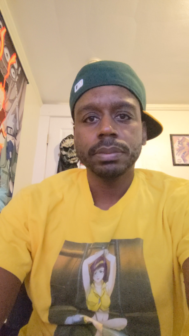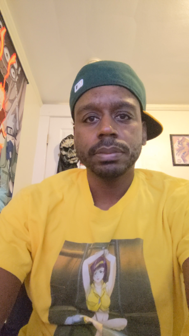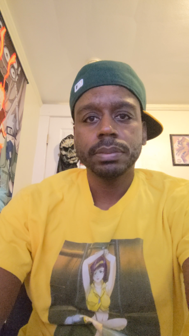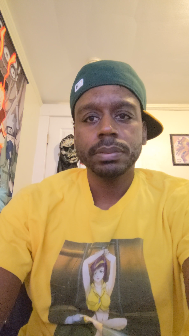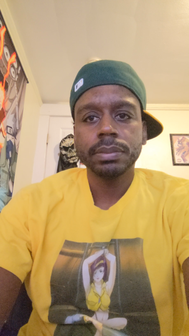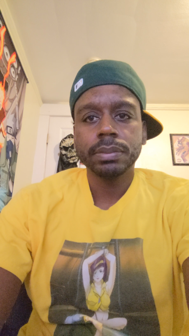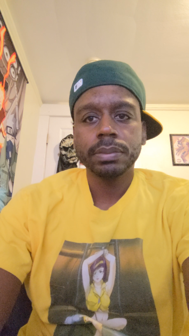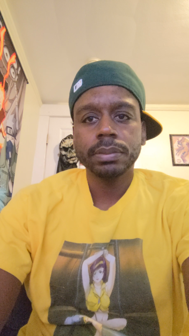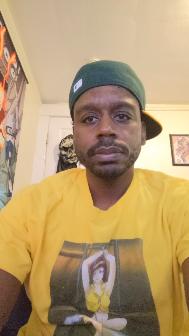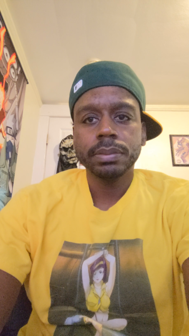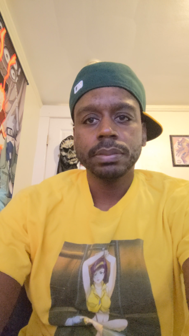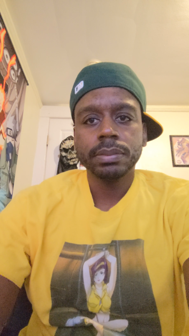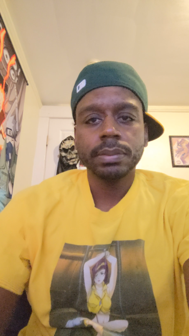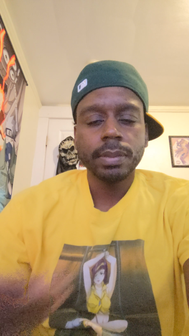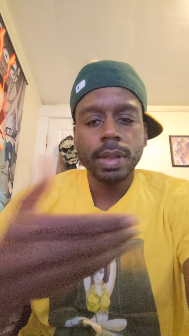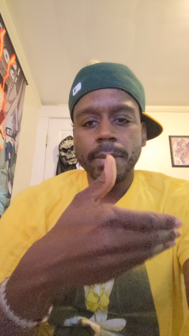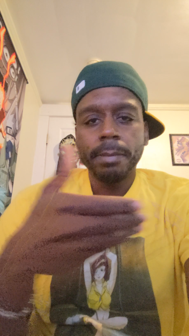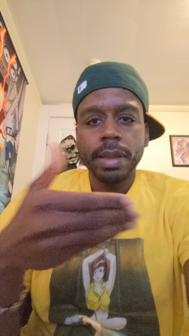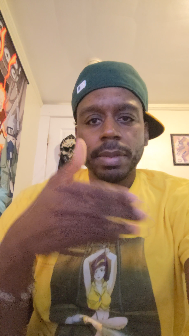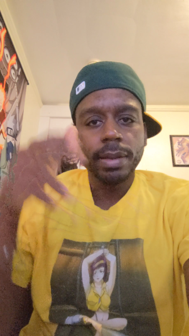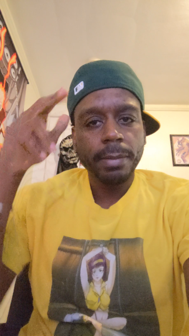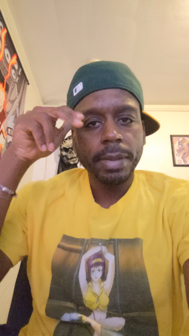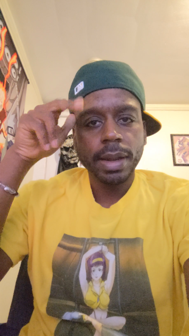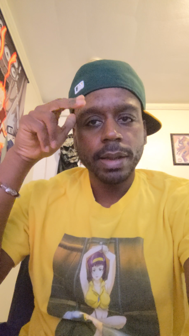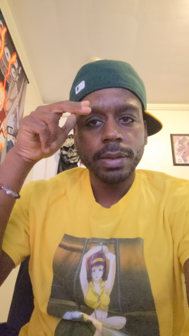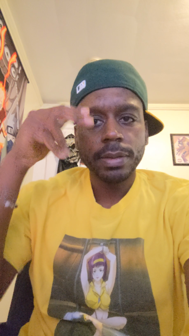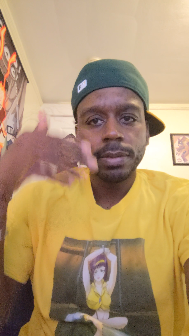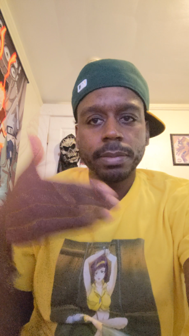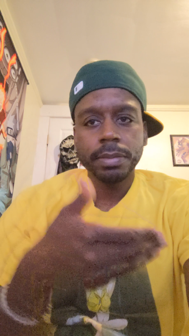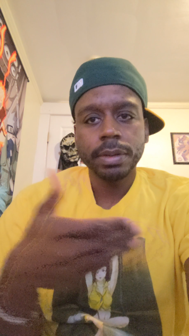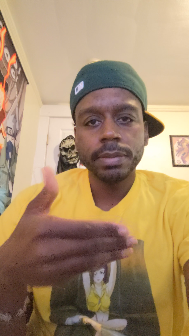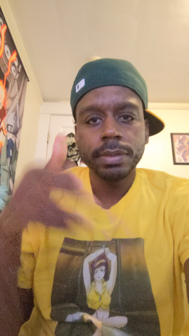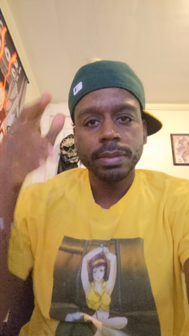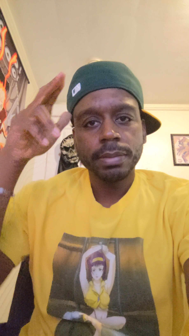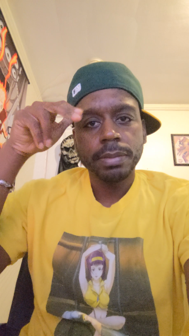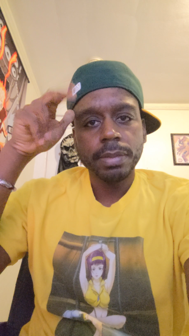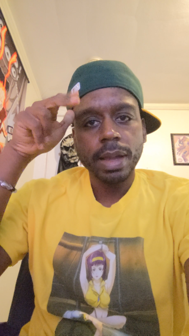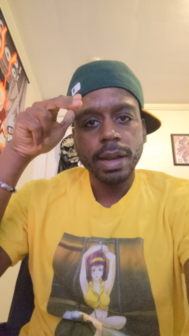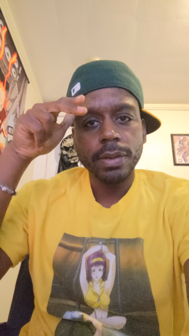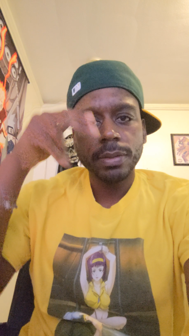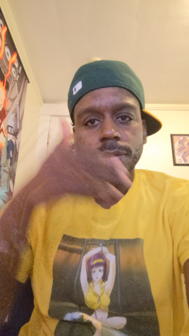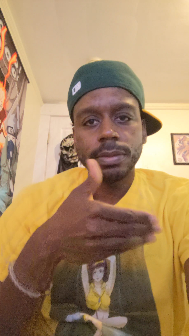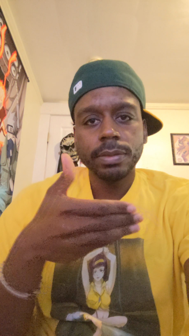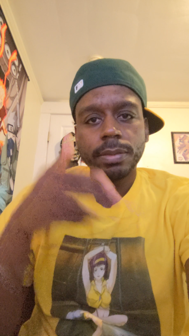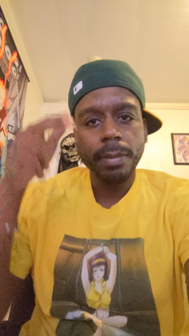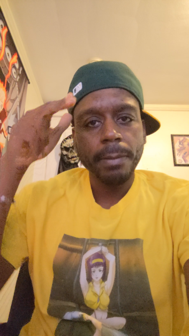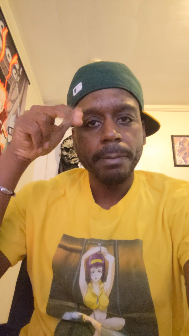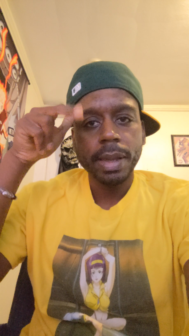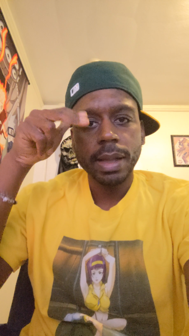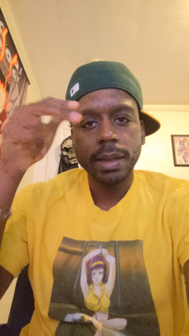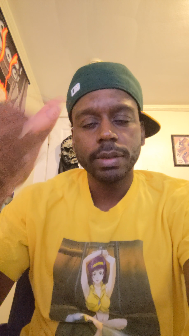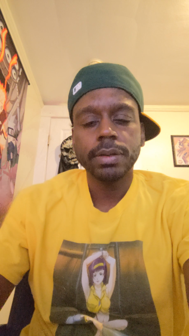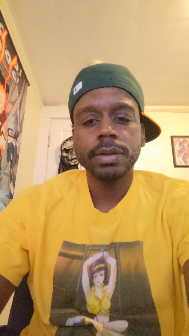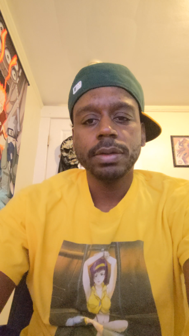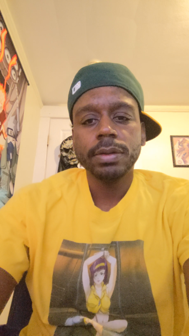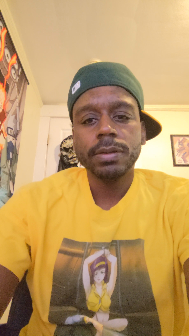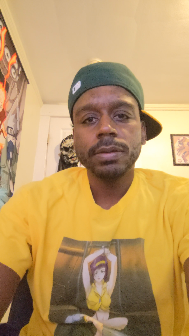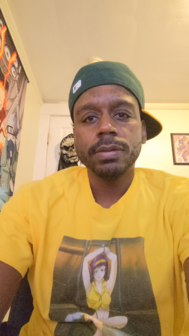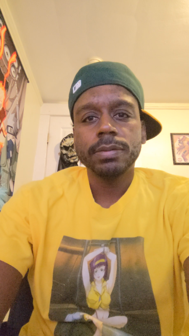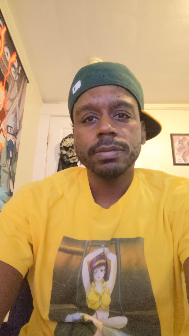pony